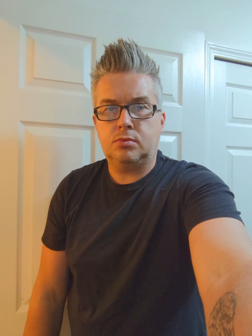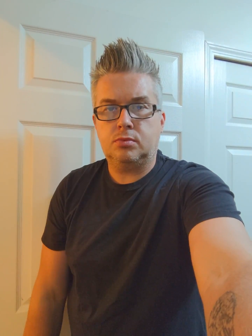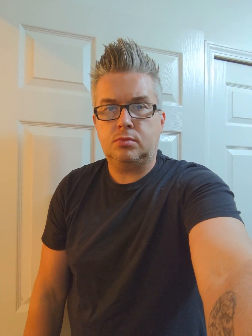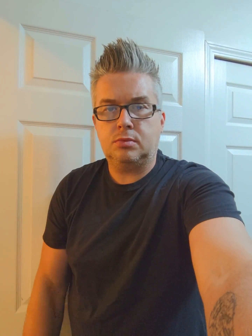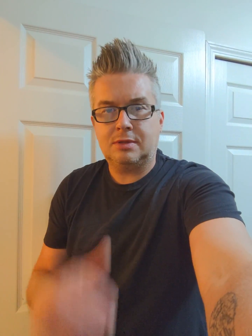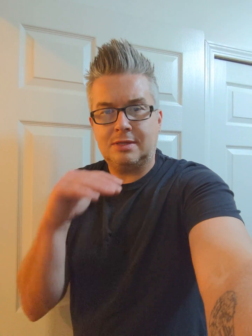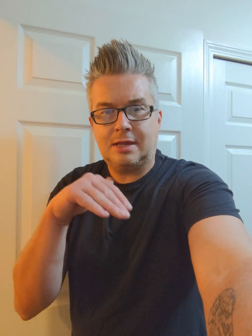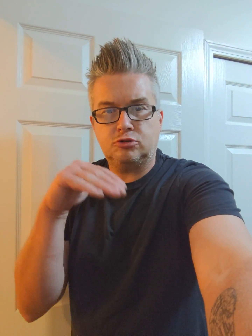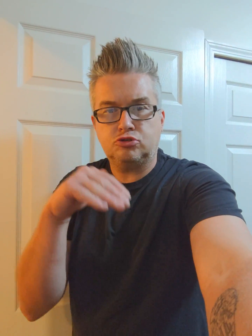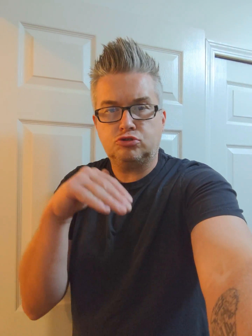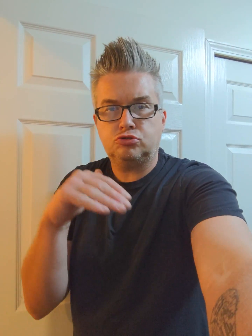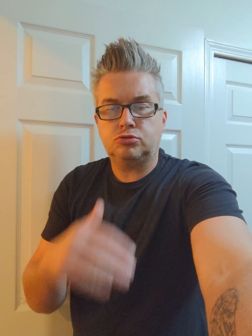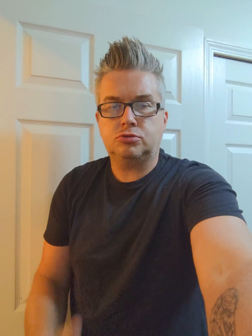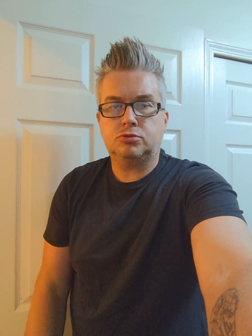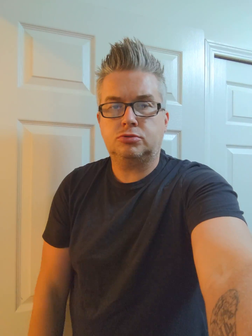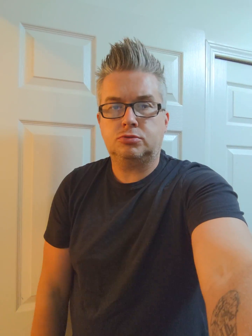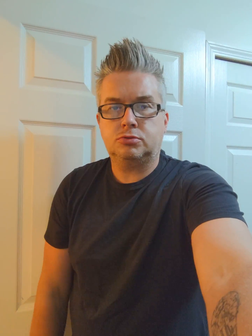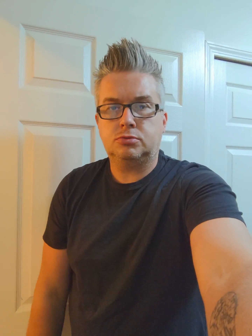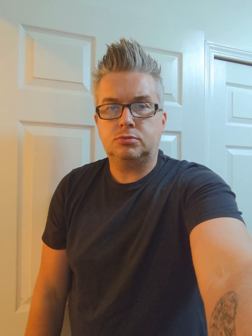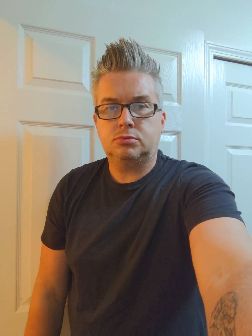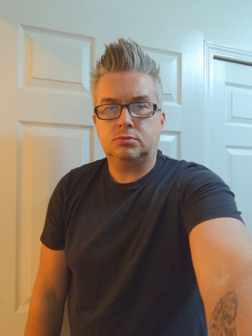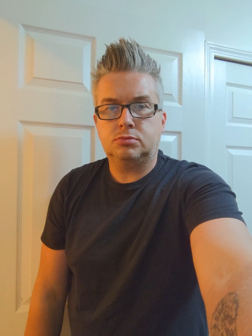doctor